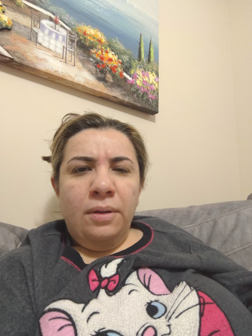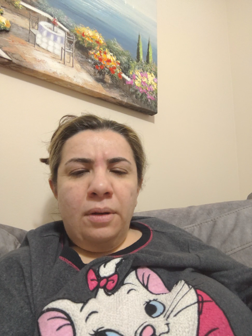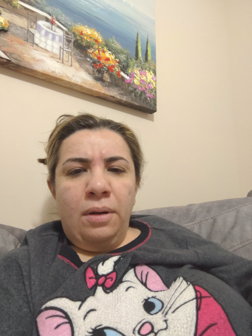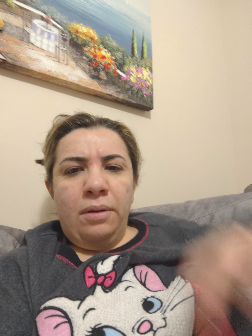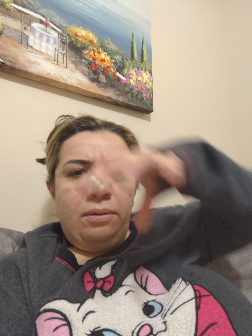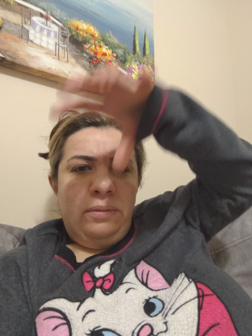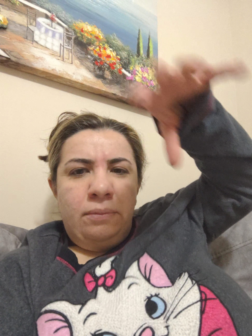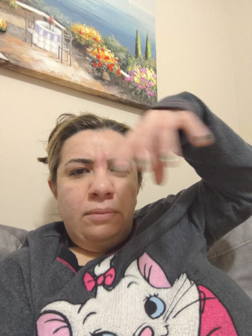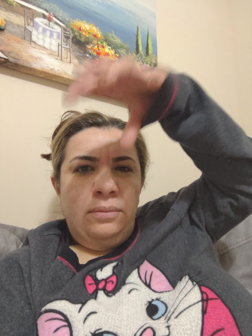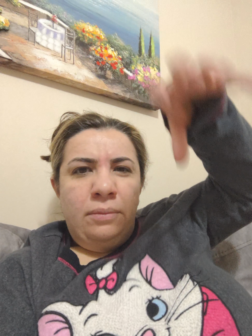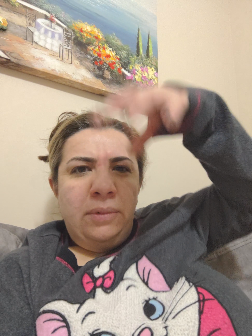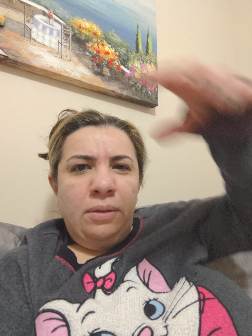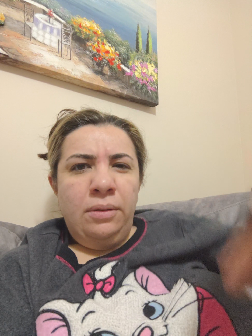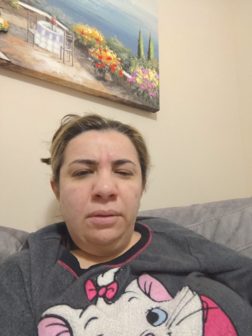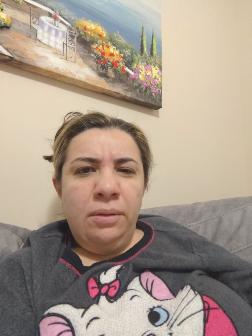cloud